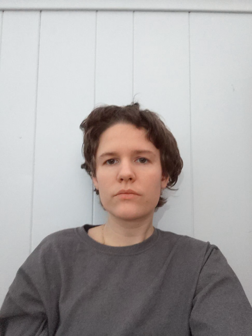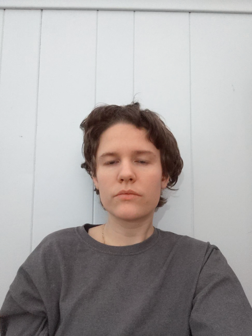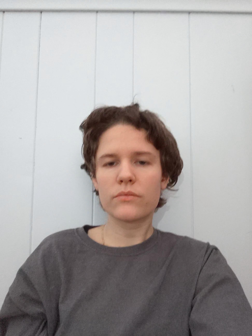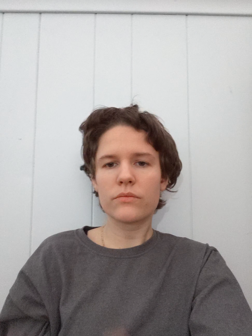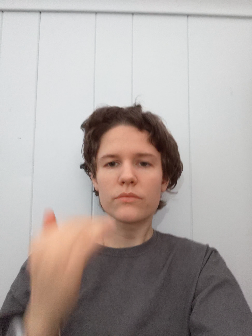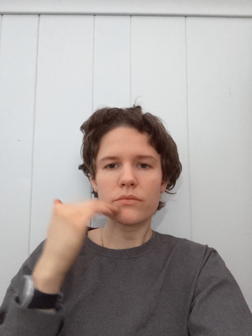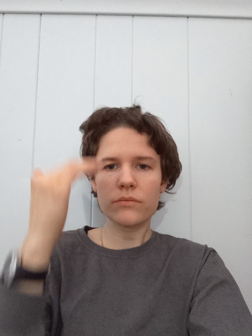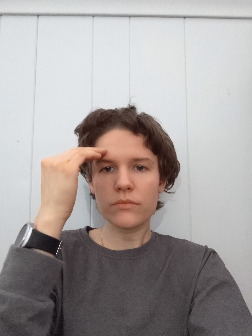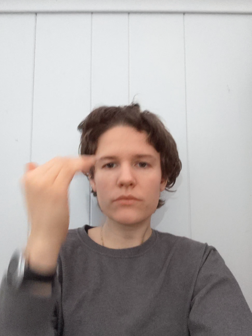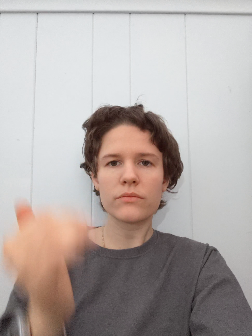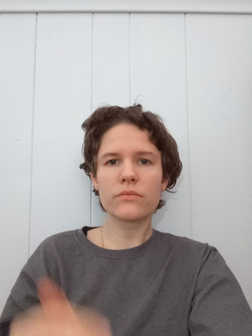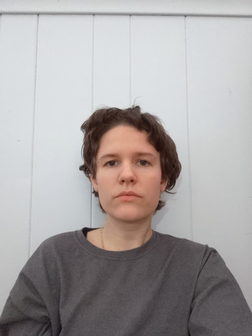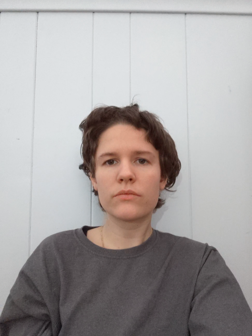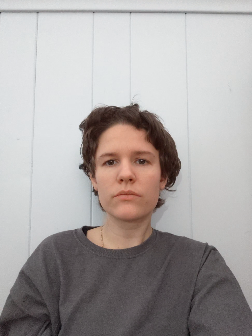head